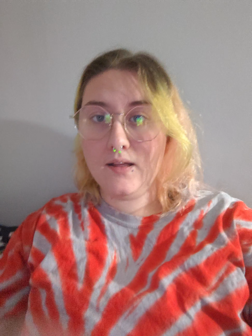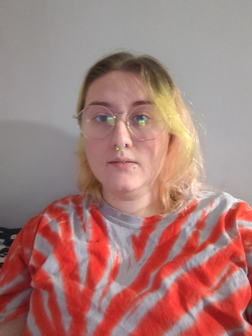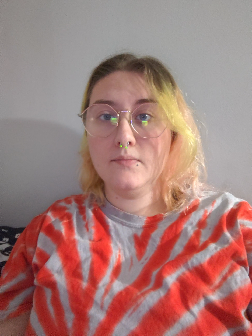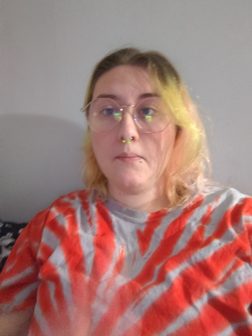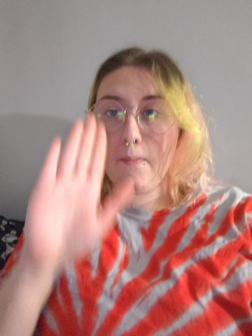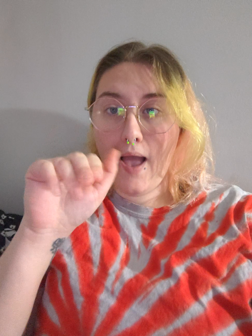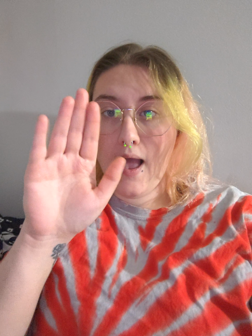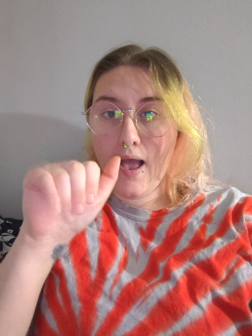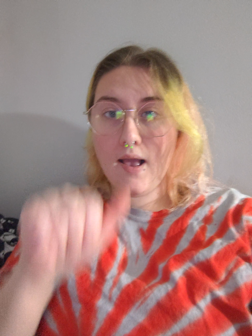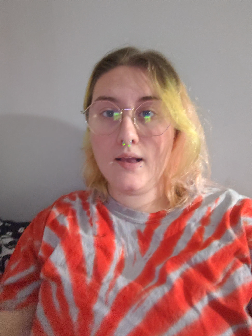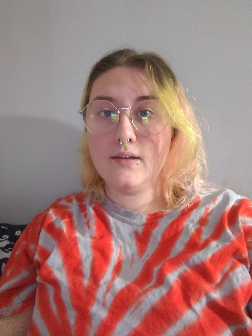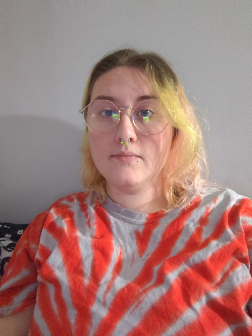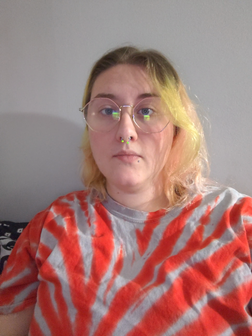bye